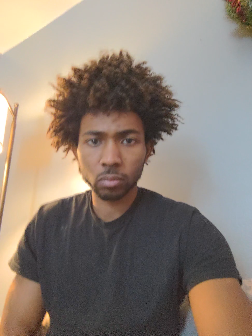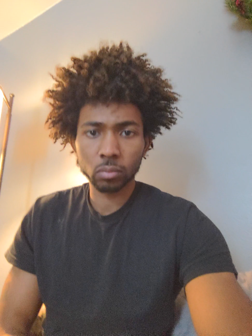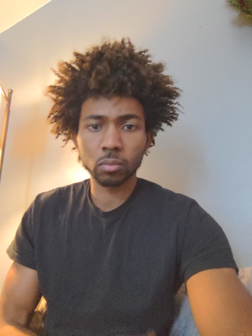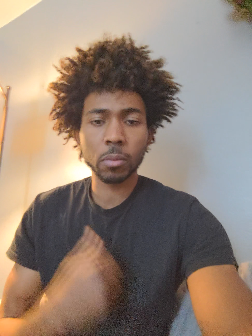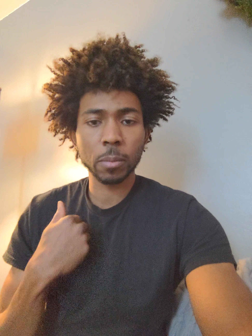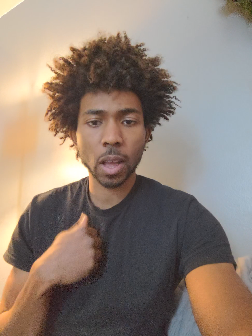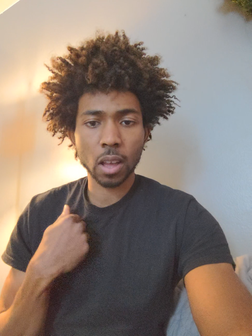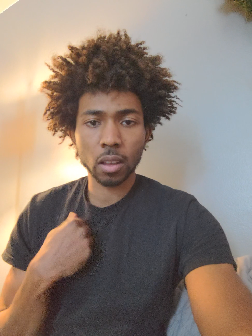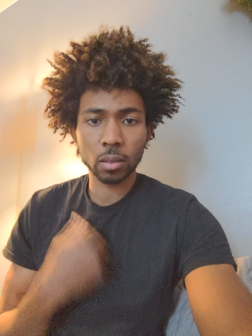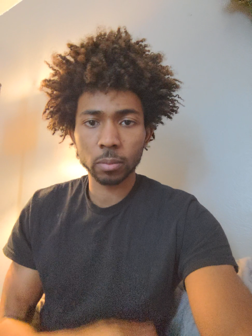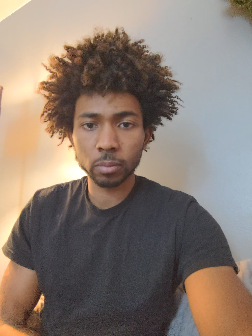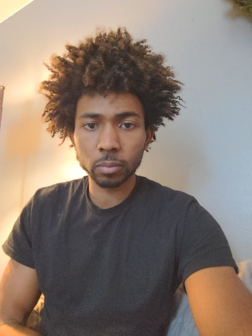bath